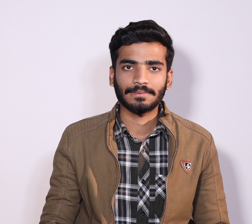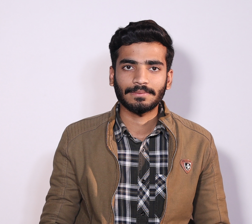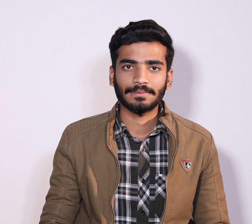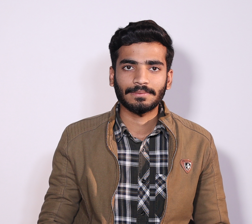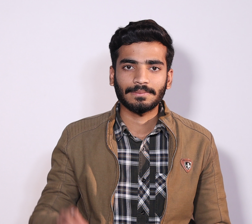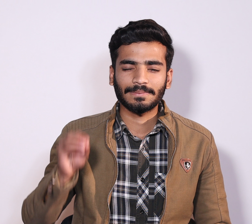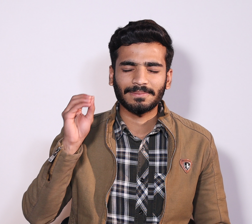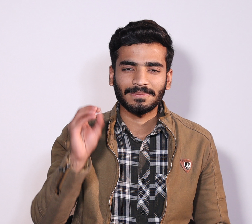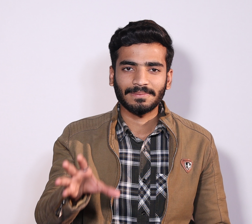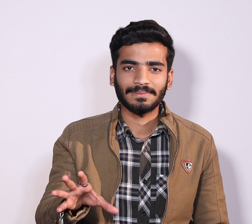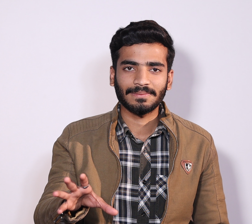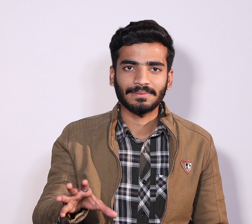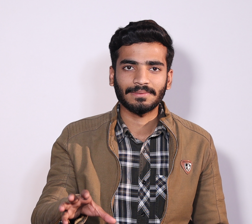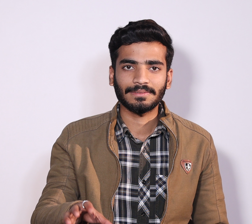bad